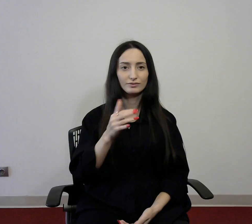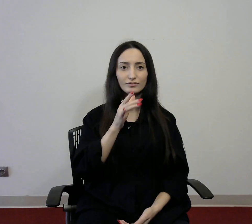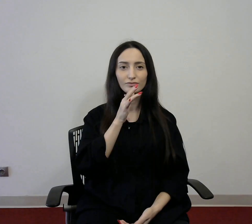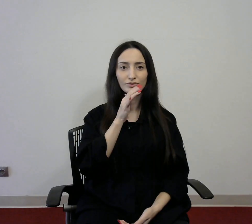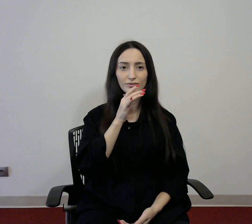yaş